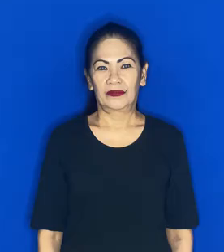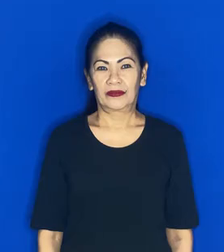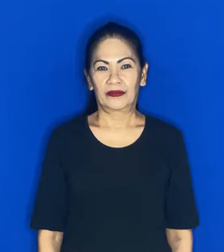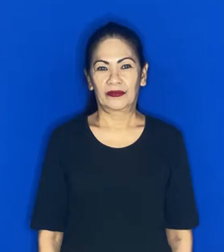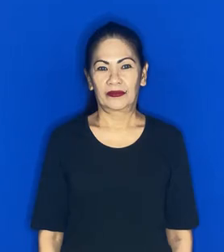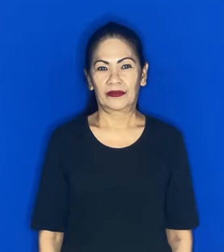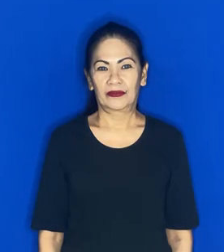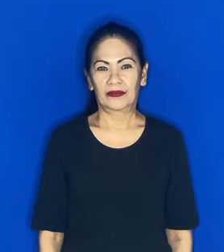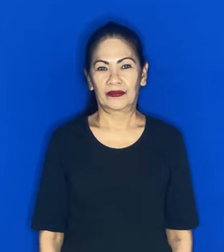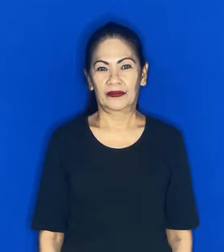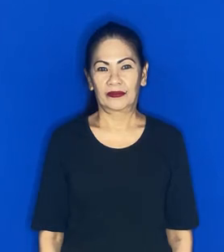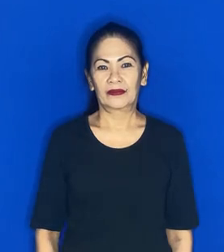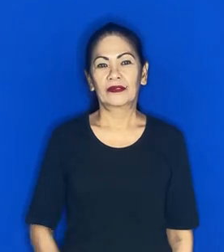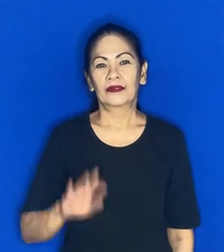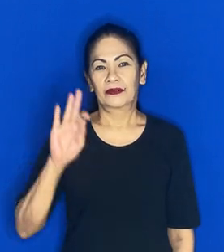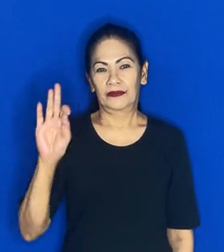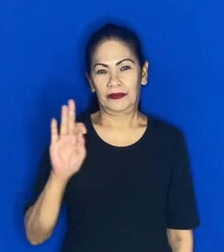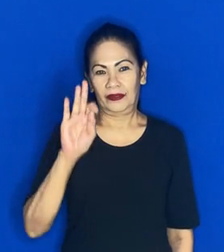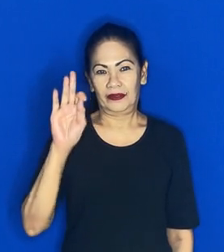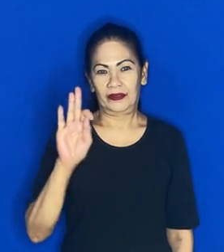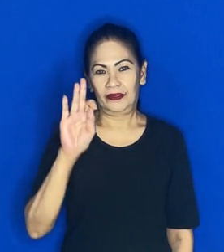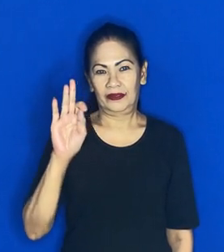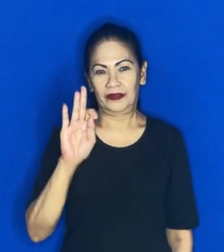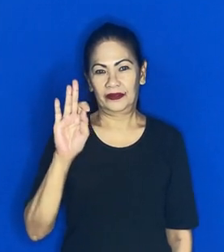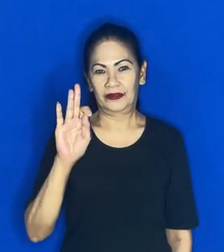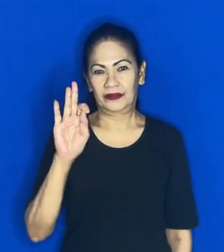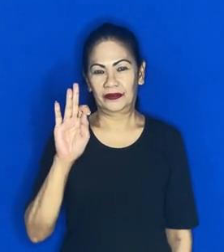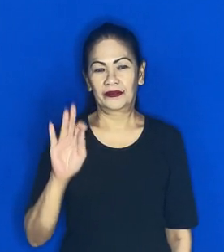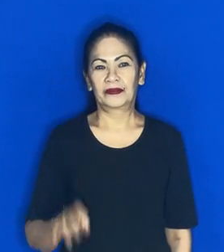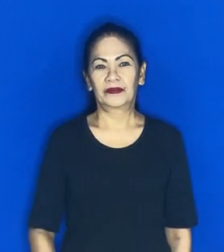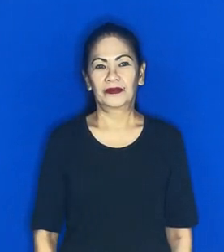friday